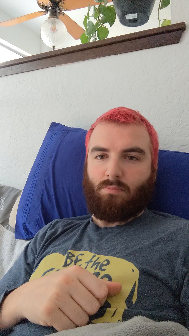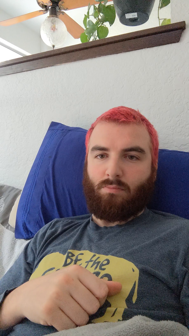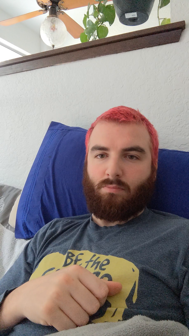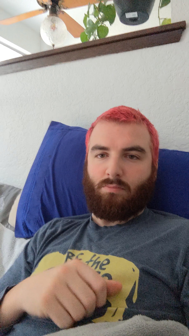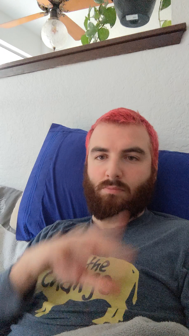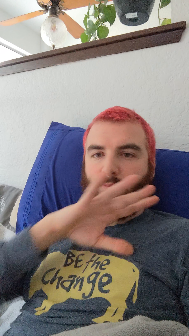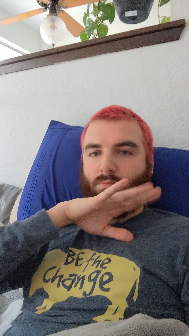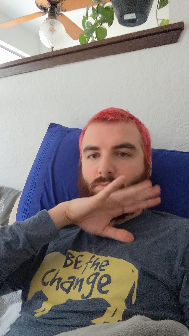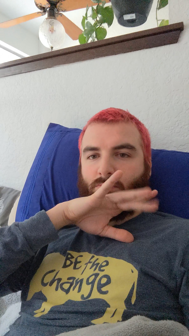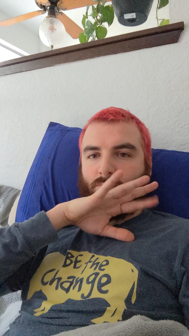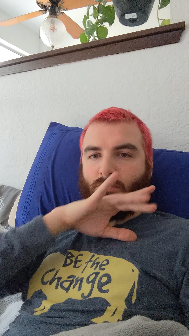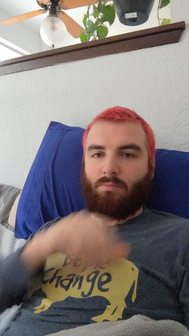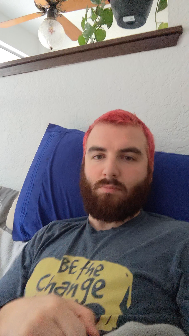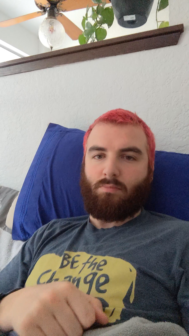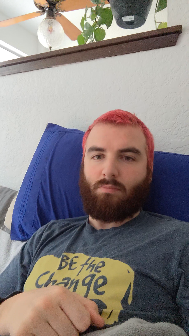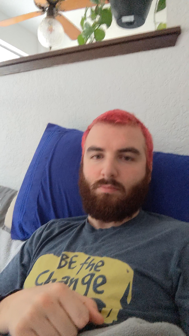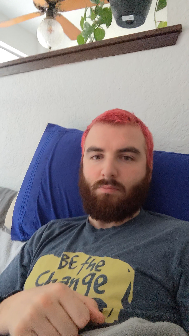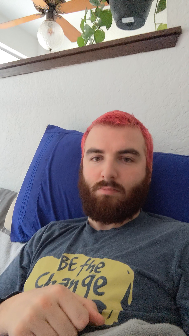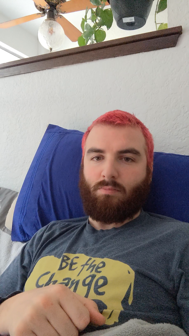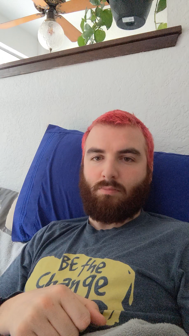naughty